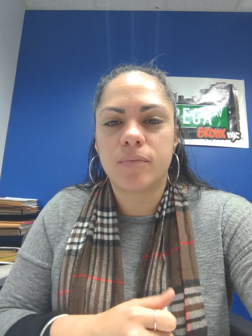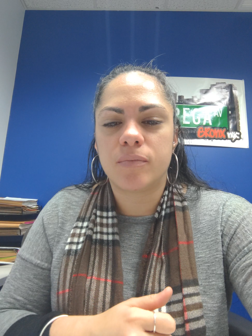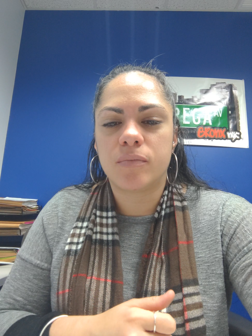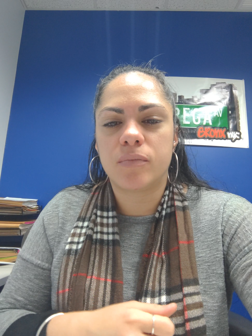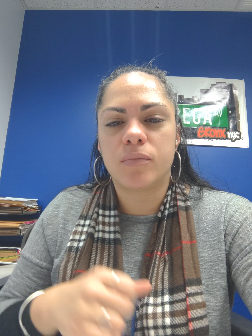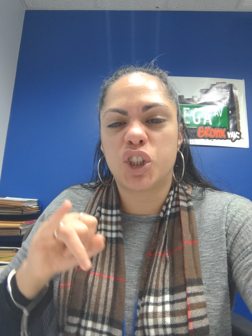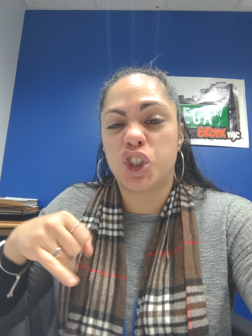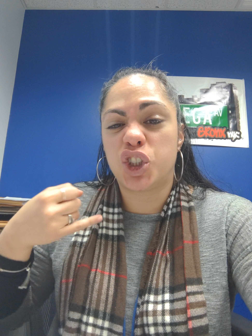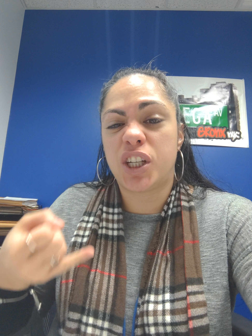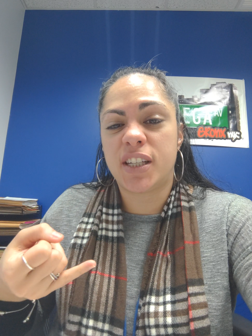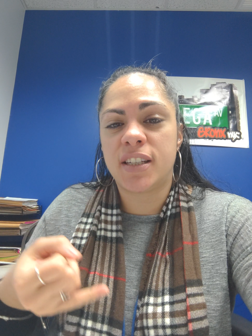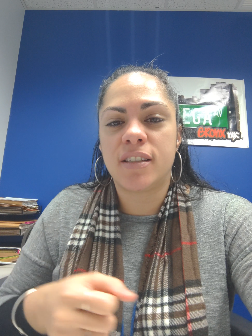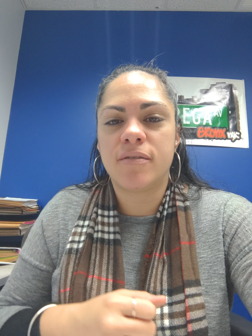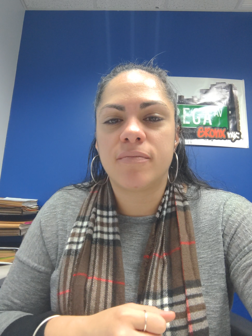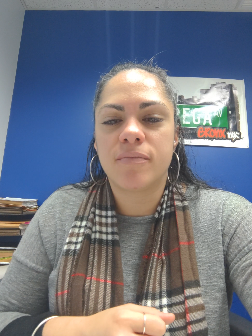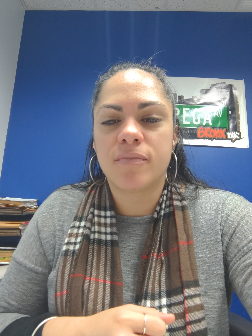jeans